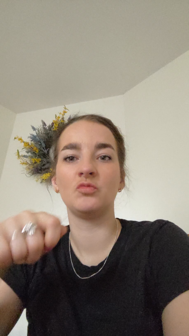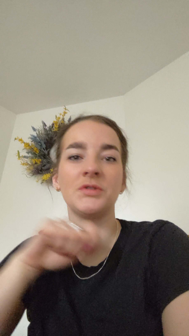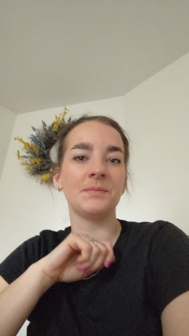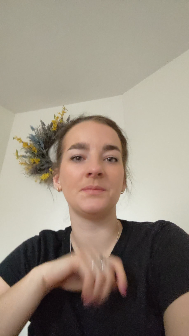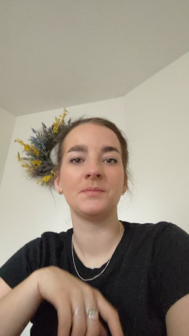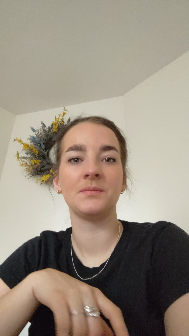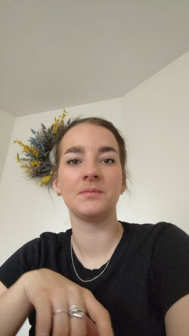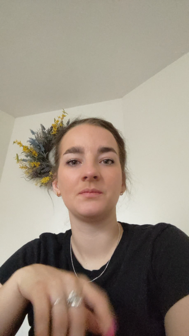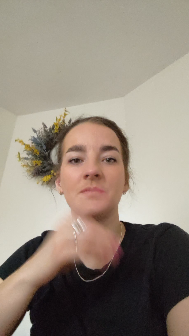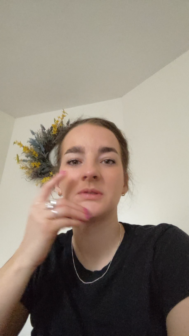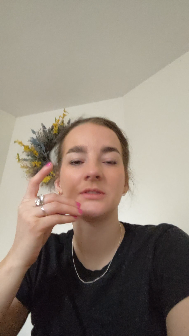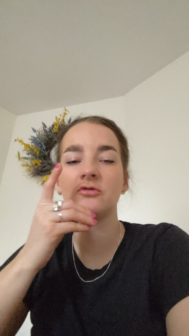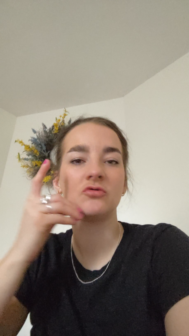dinner